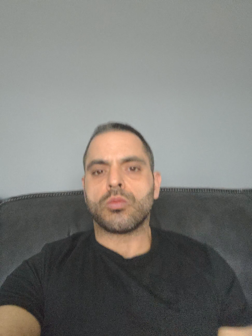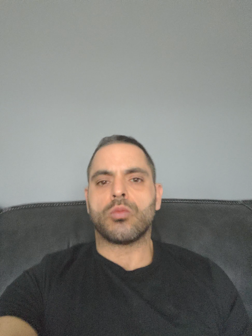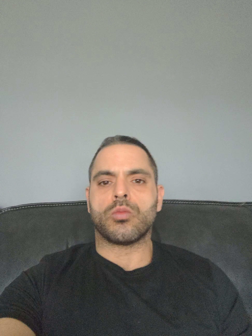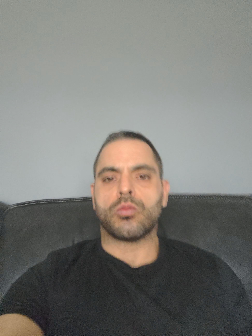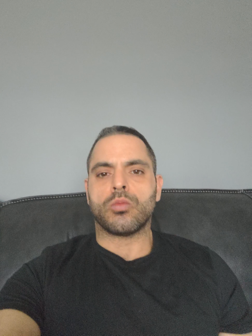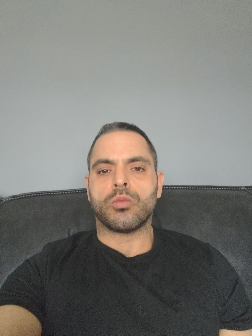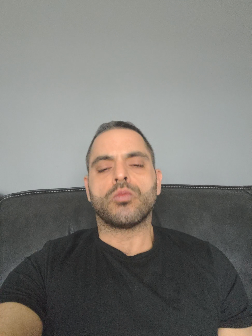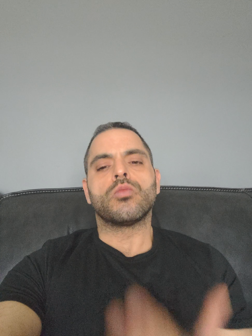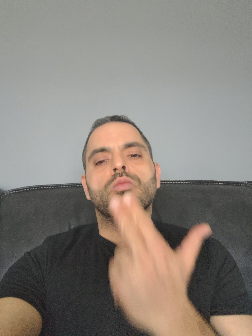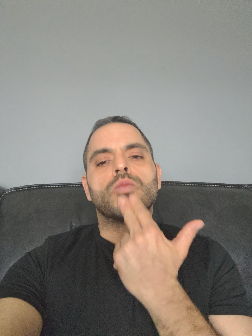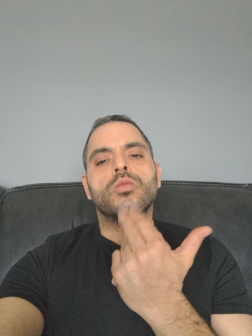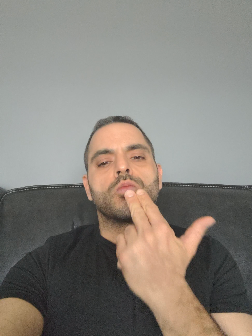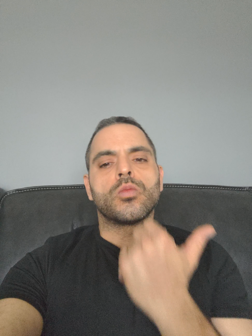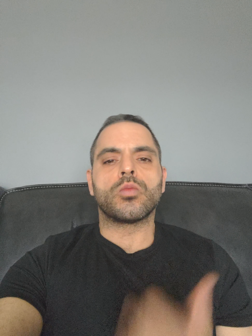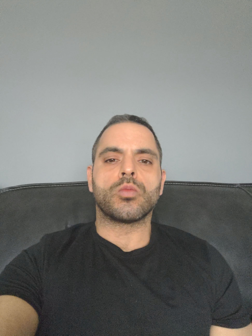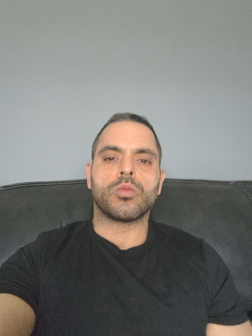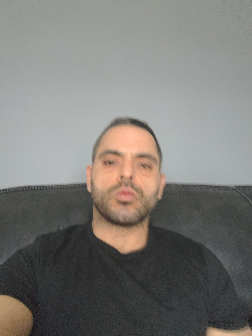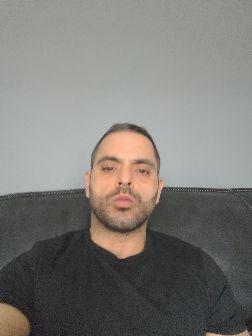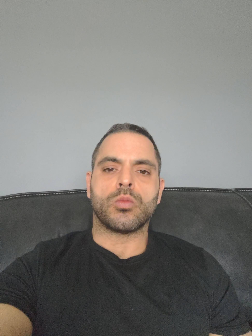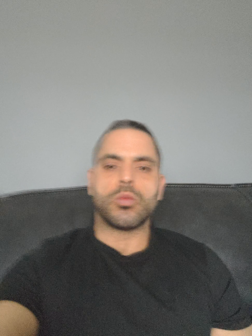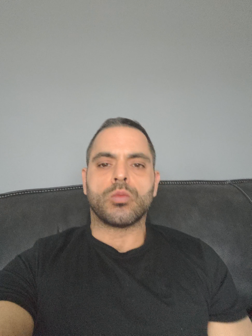cute